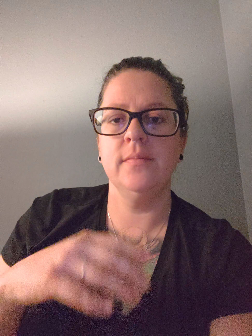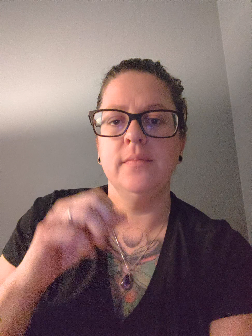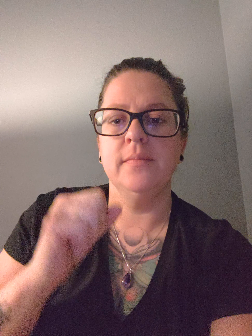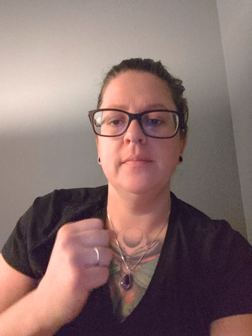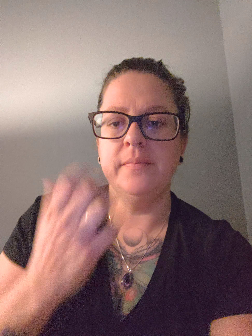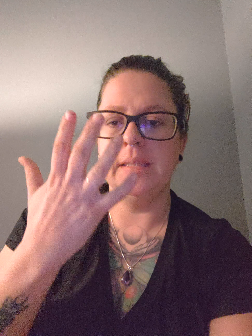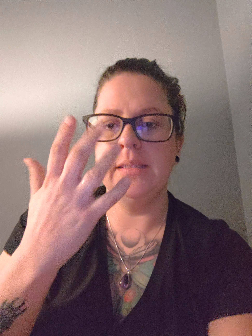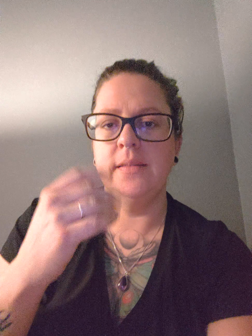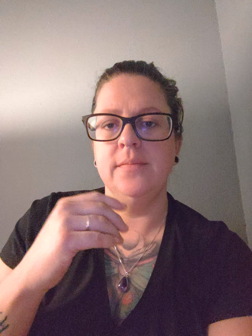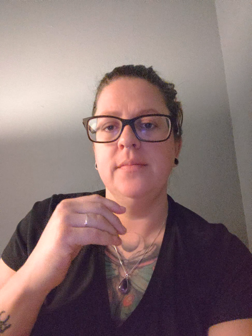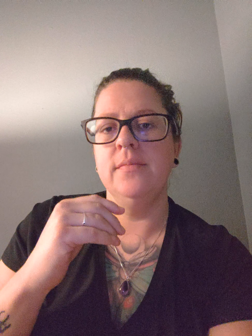mitten